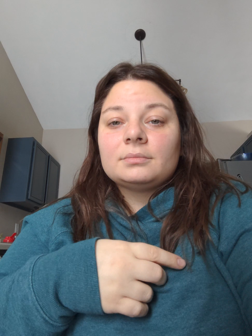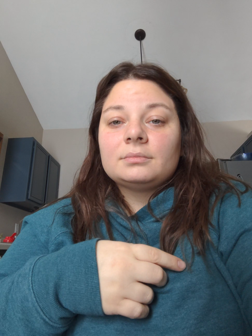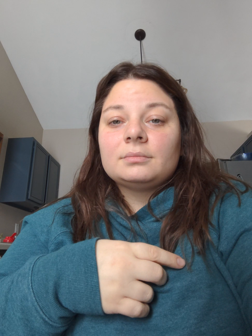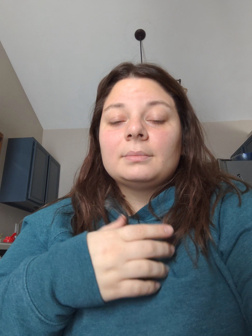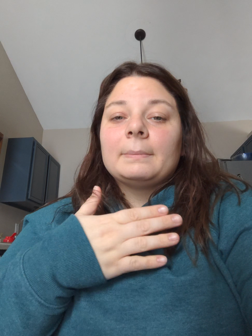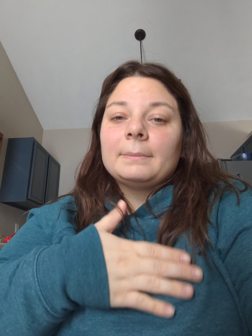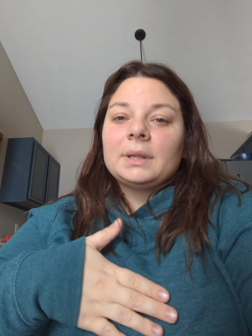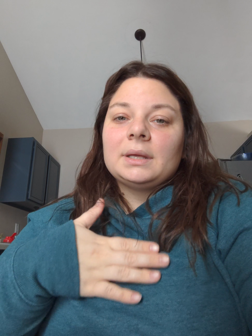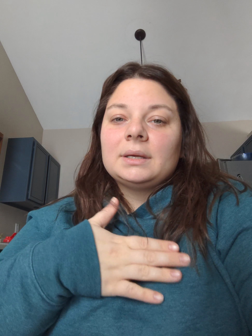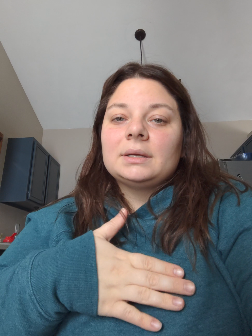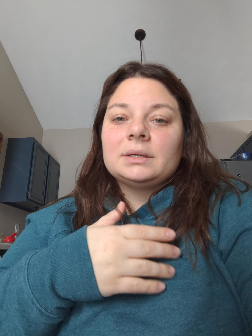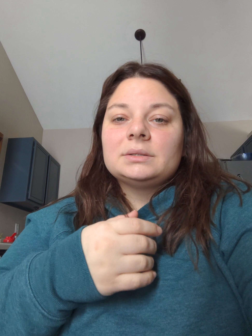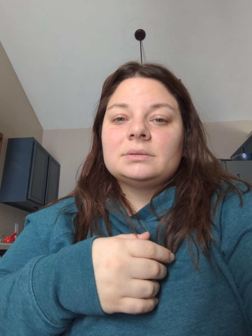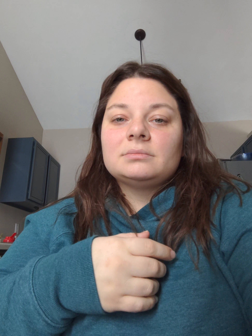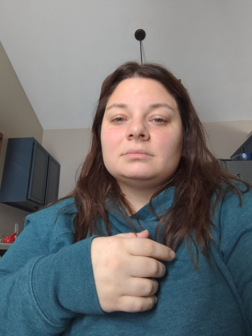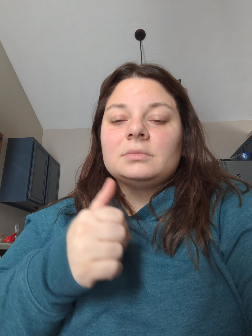please